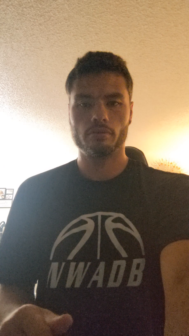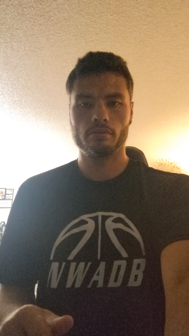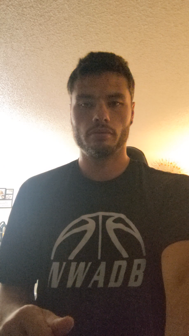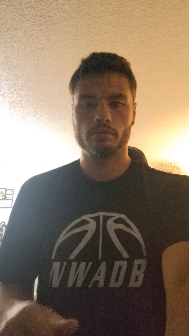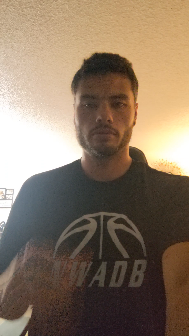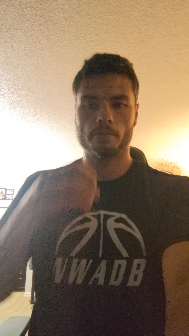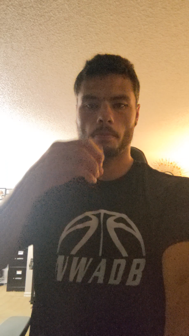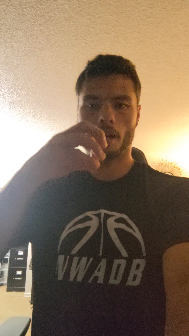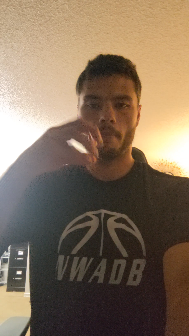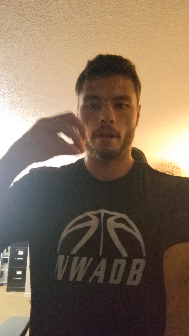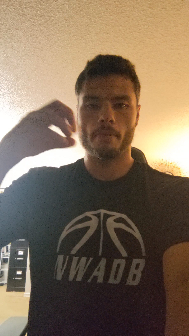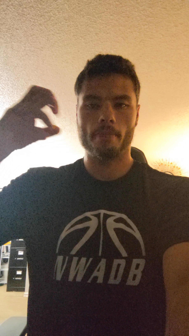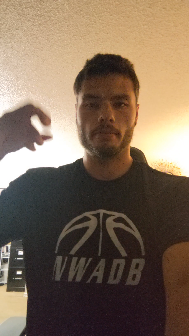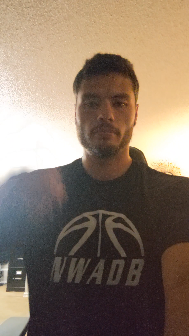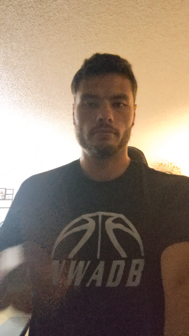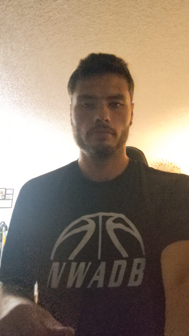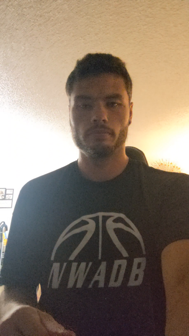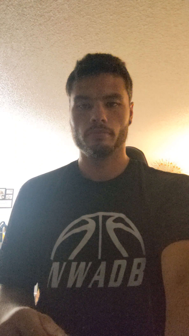bubbles